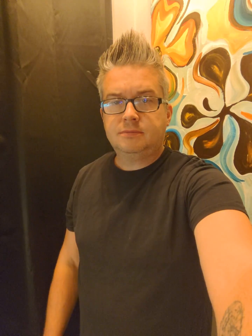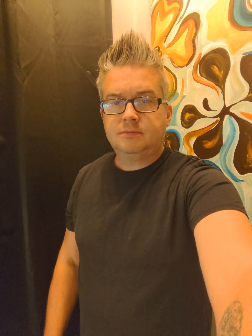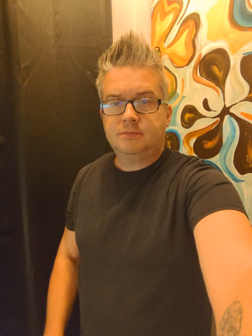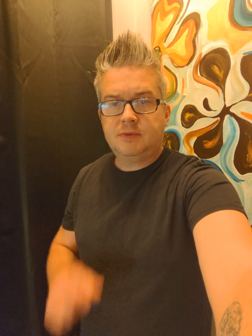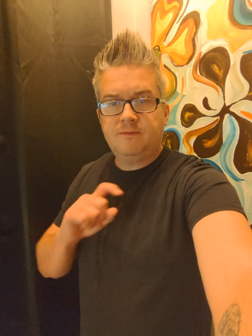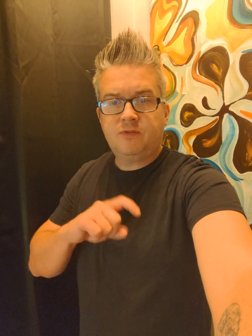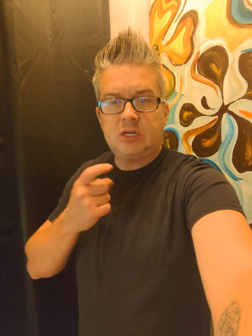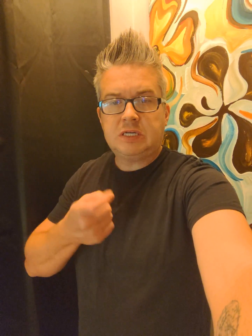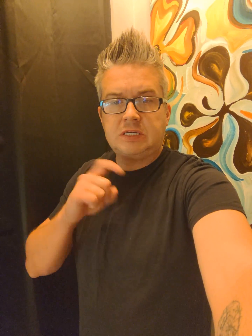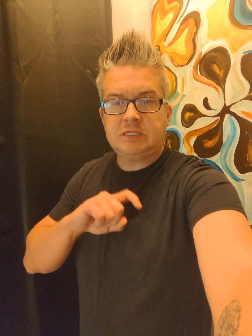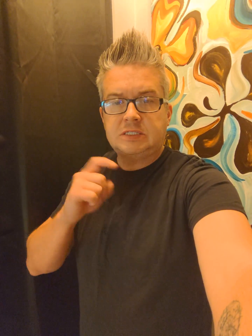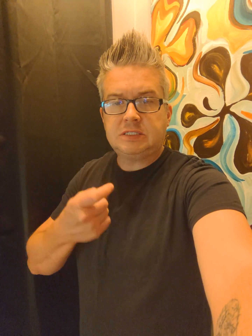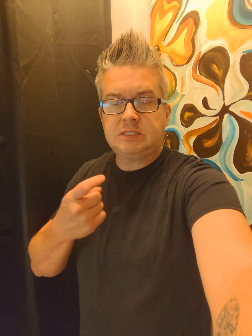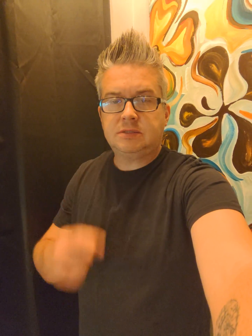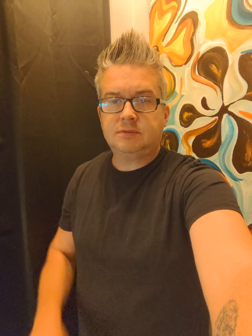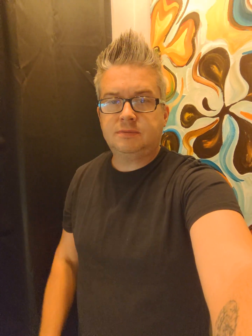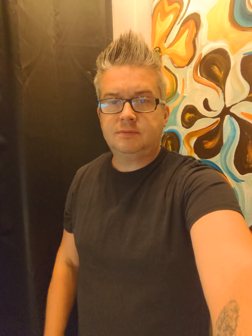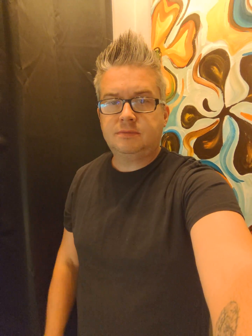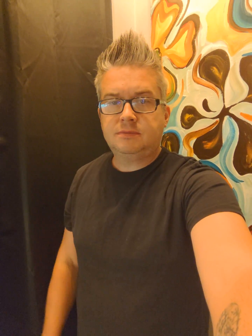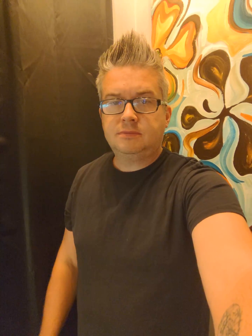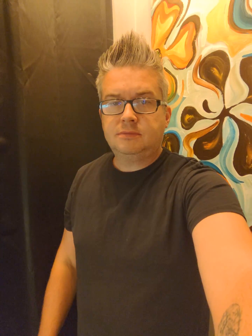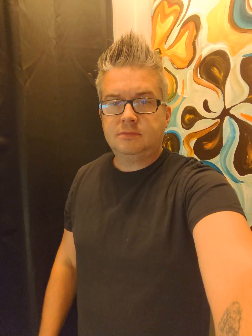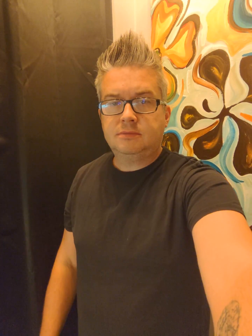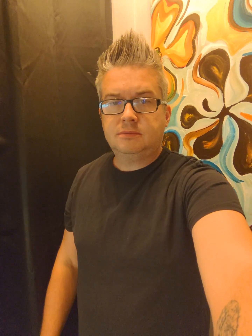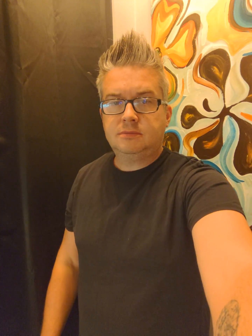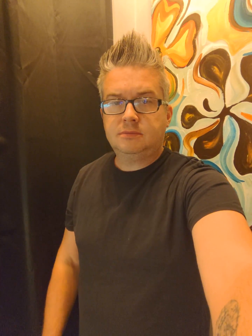friend